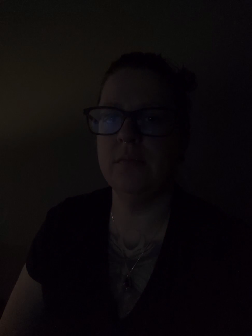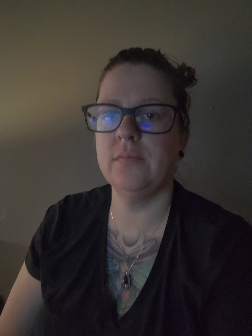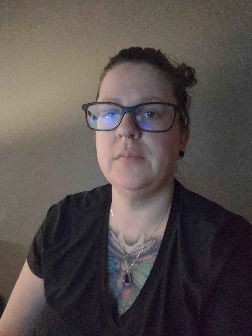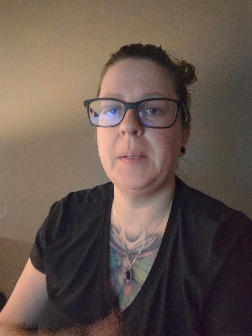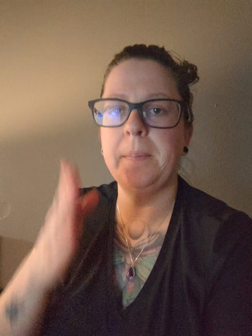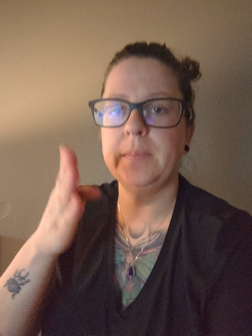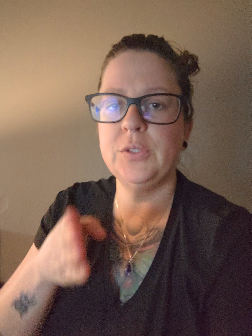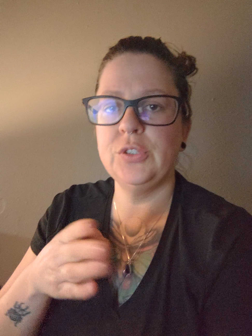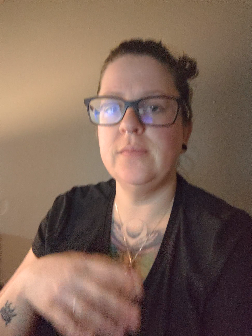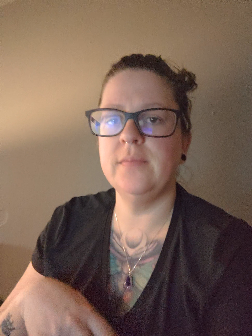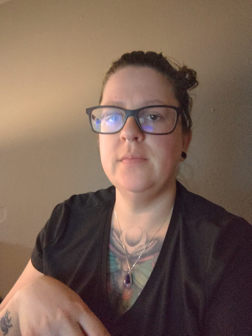person